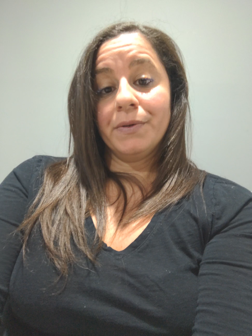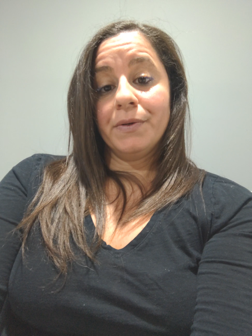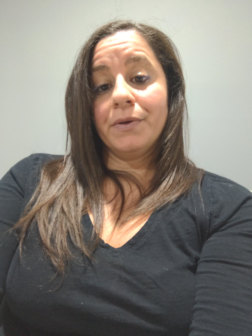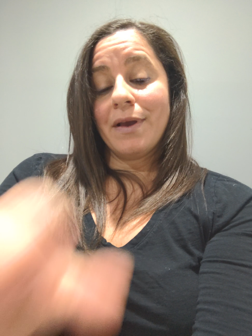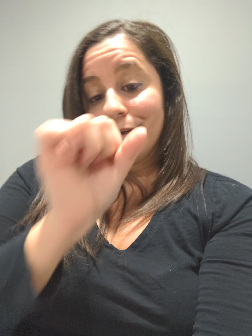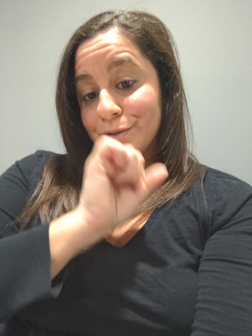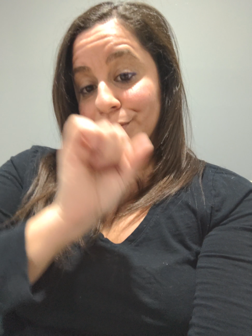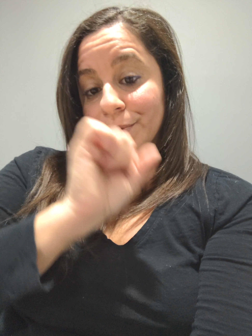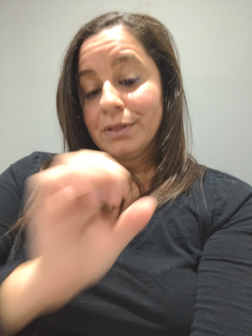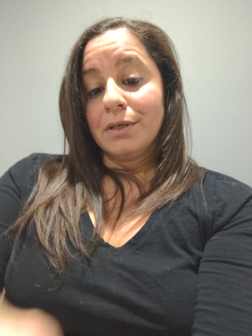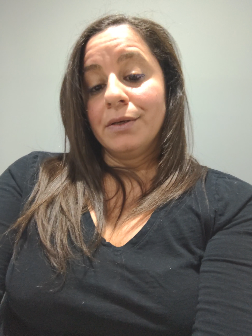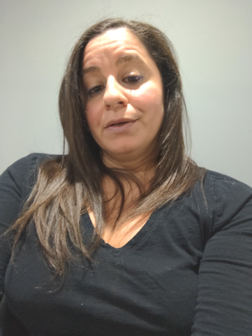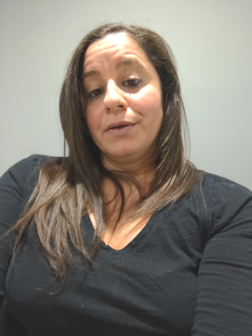ice cream